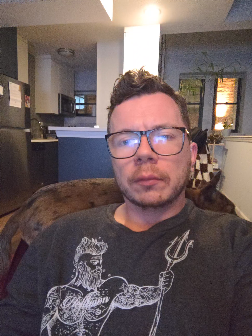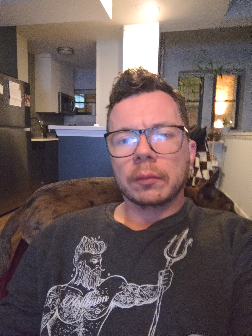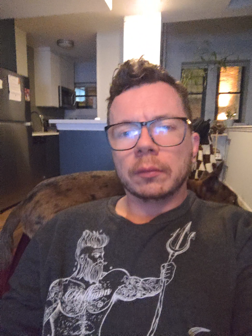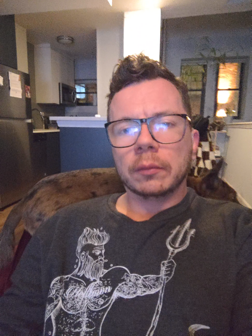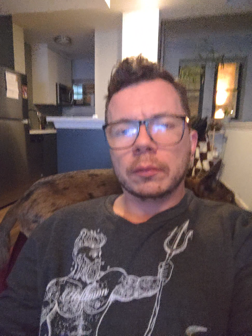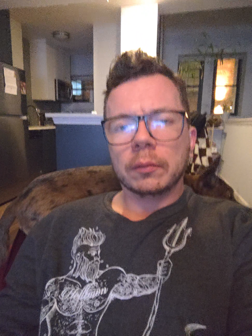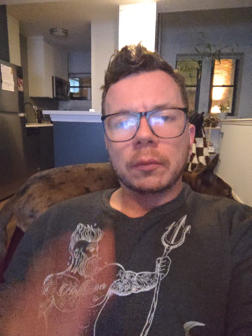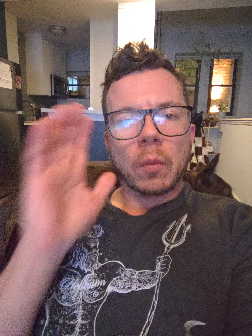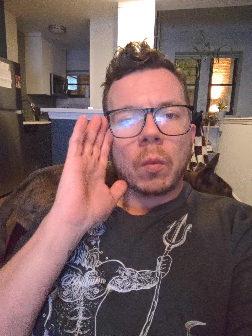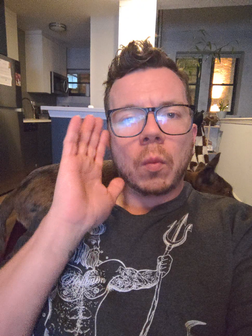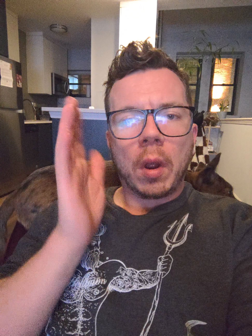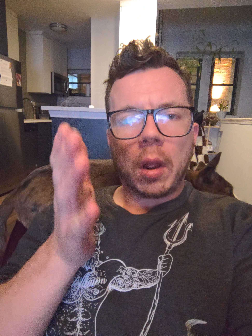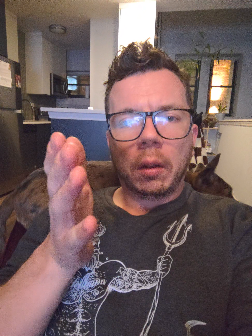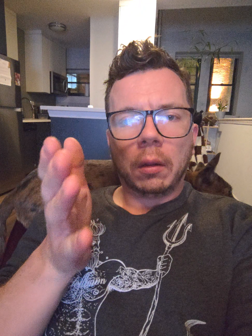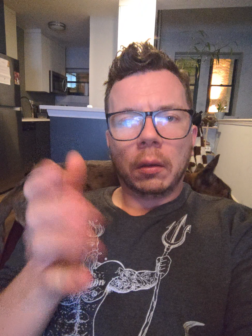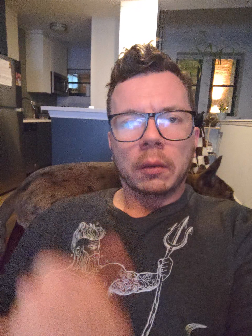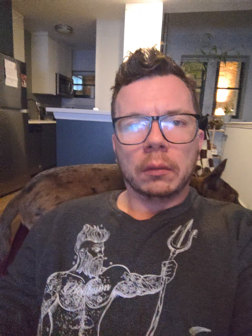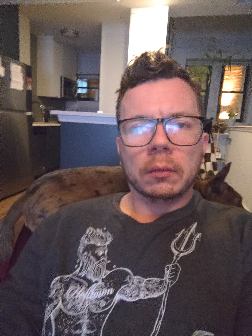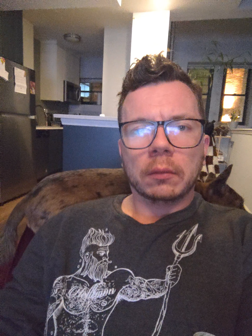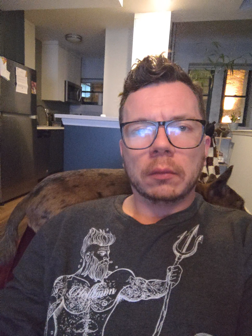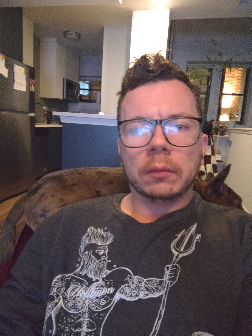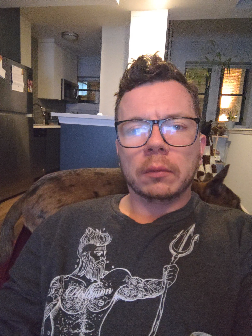will